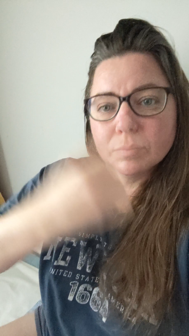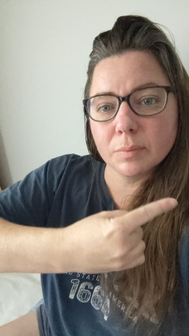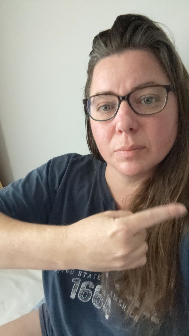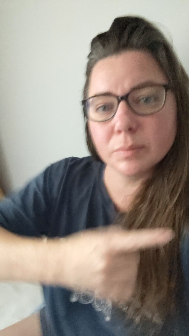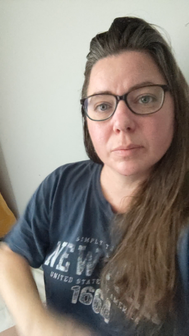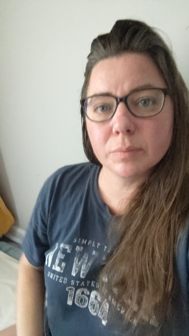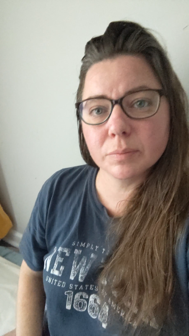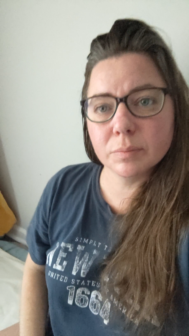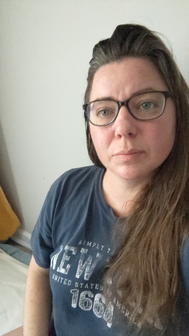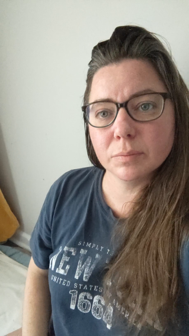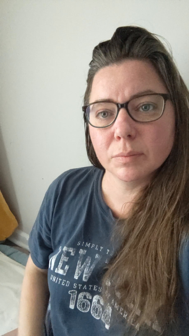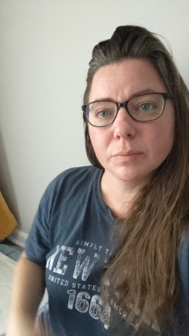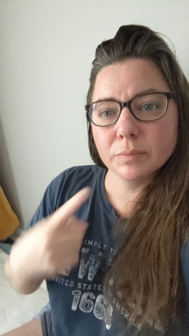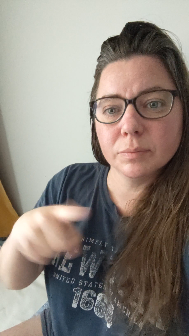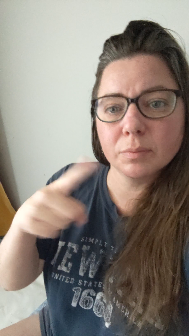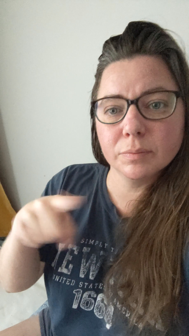knife